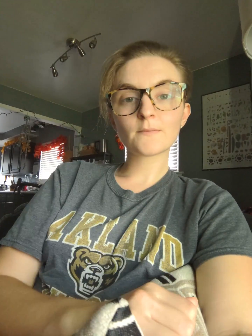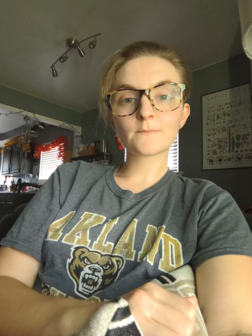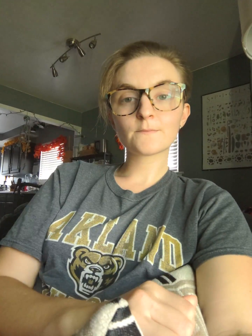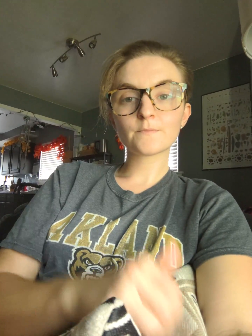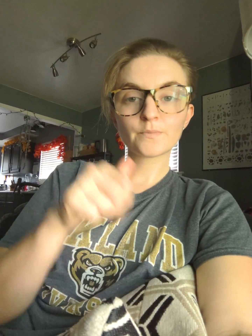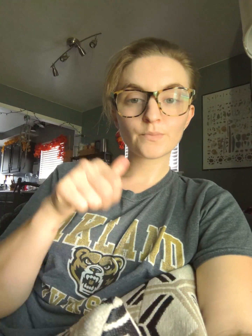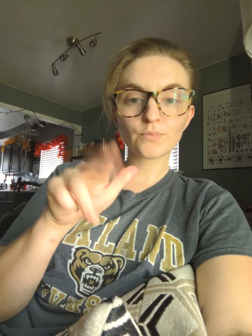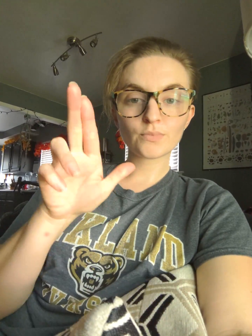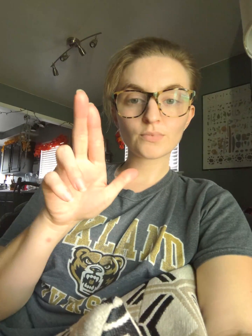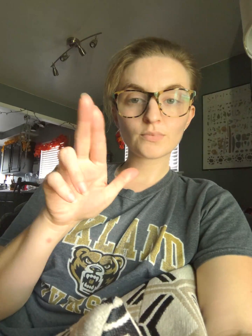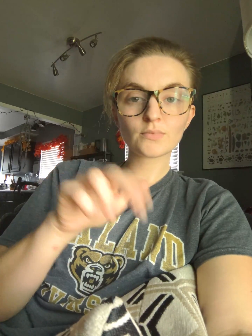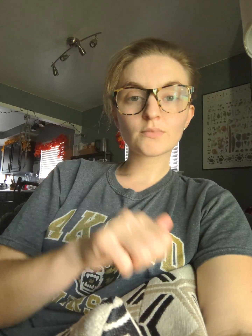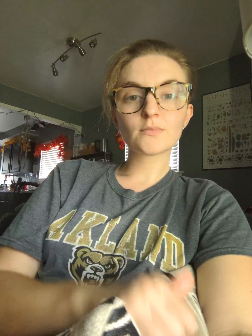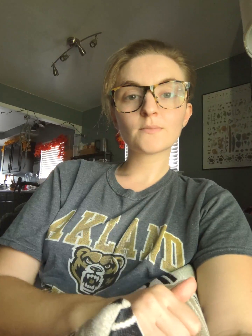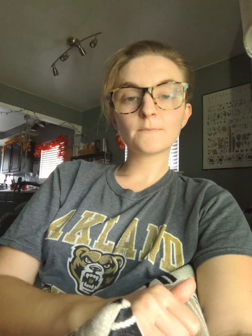lick